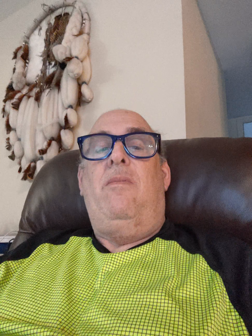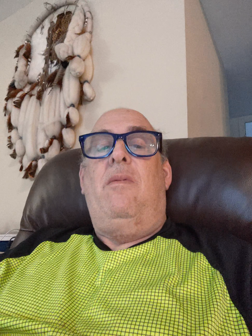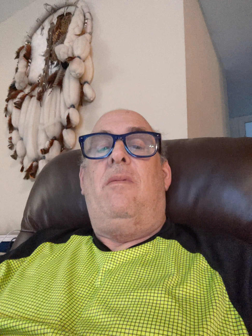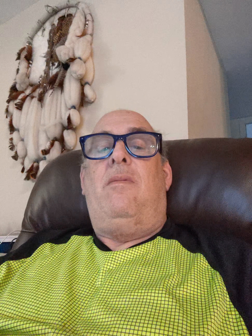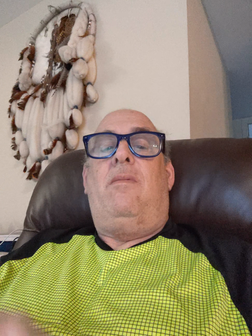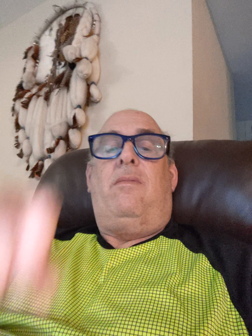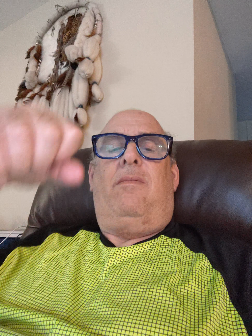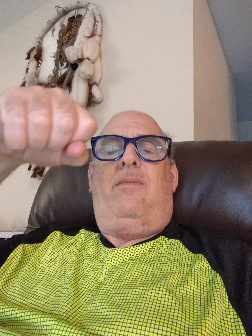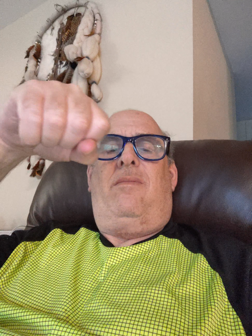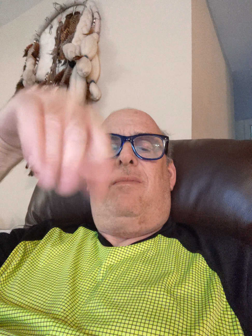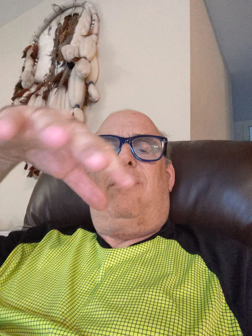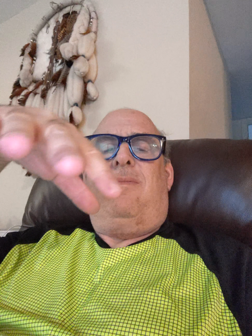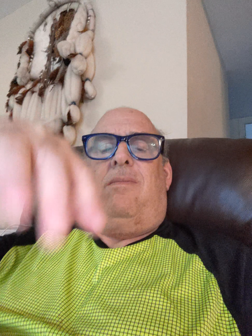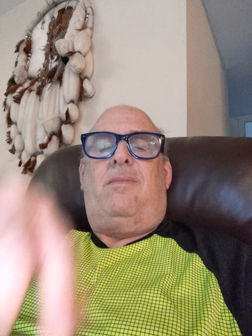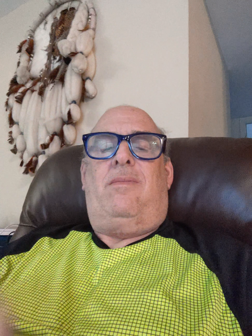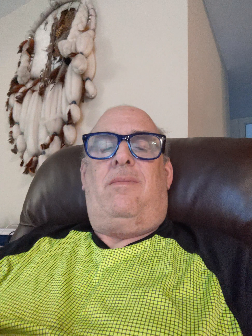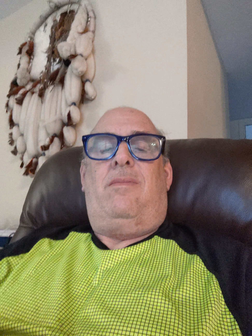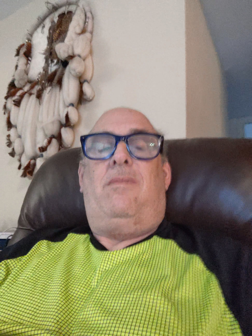lamp